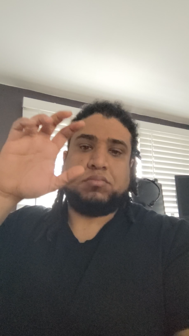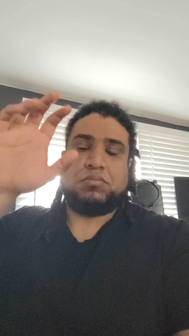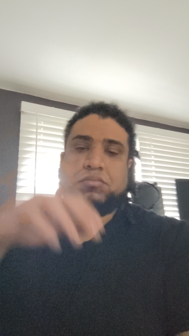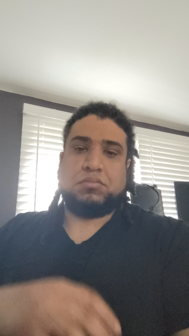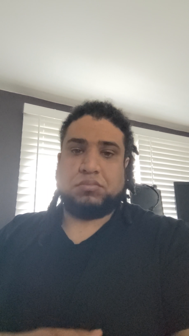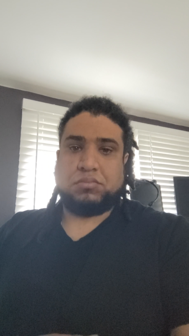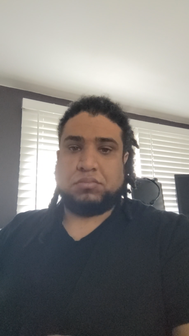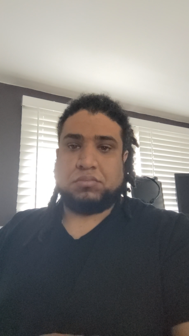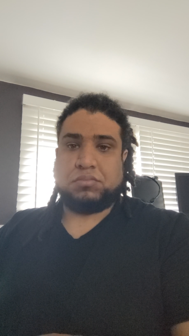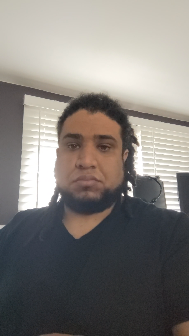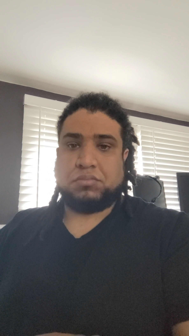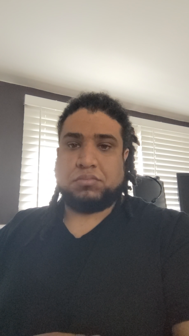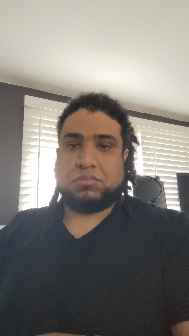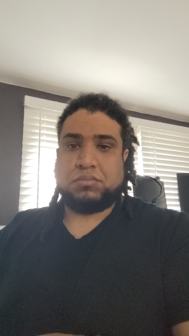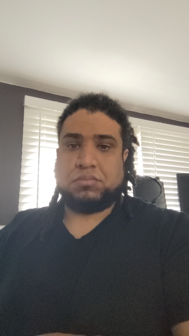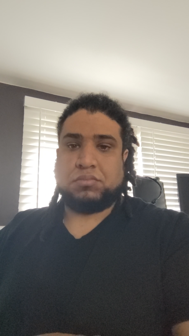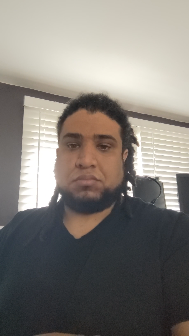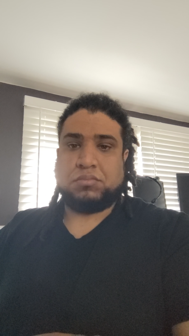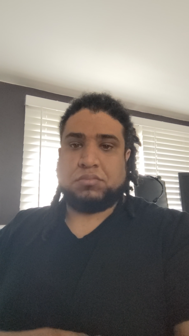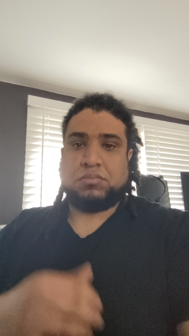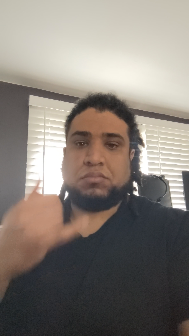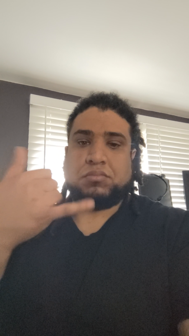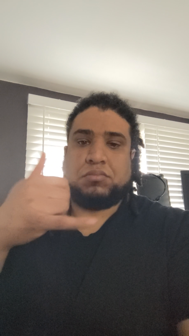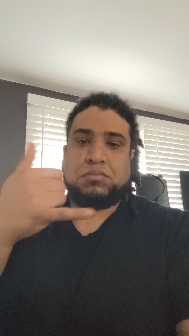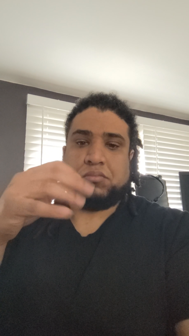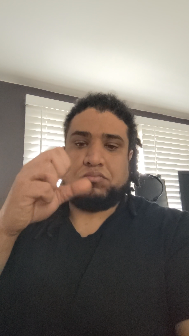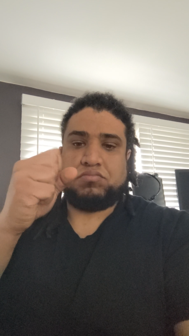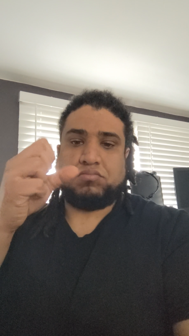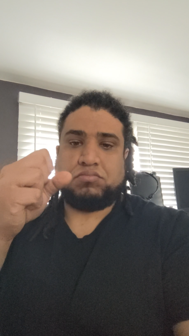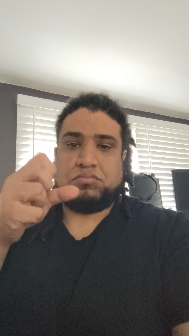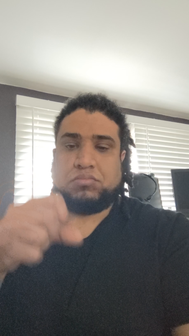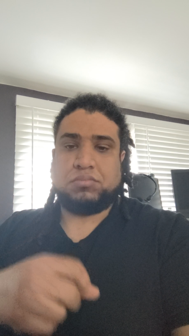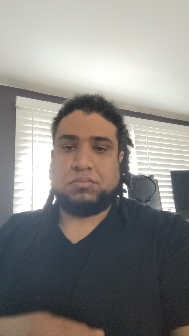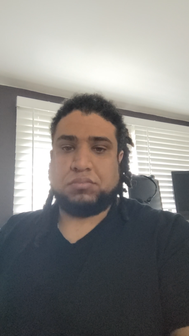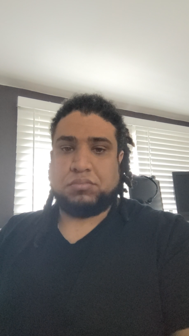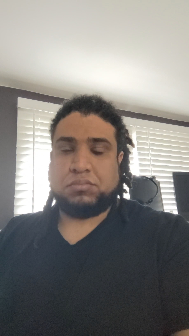play dough